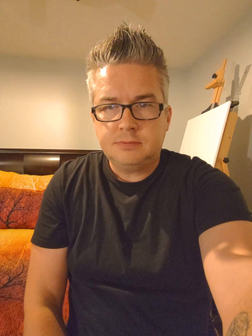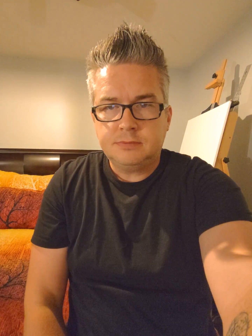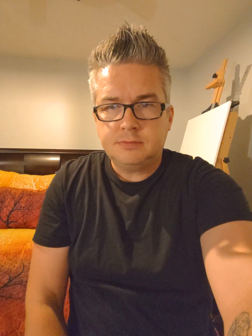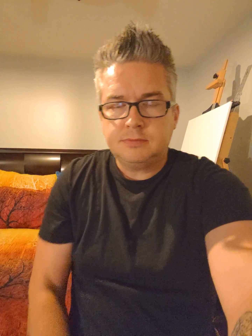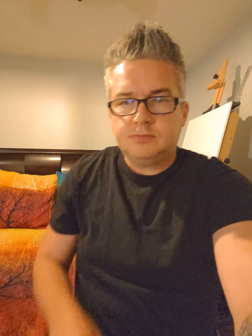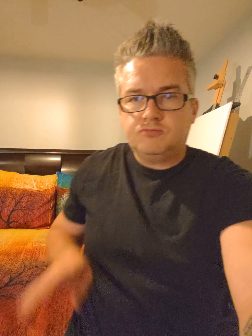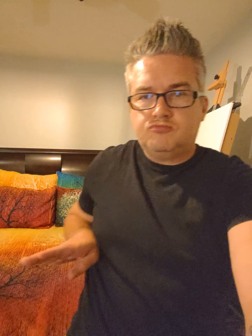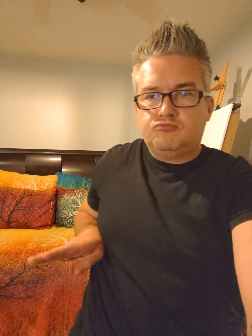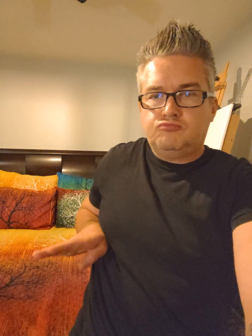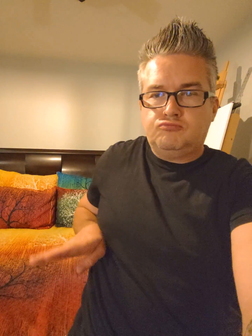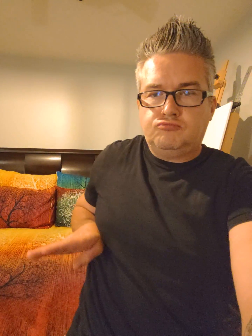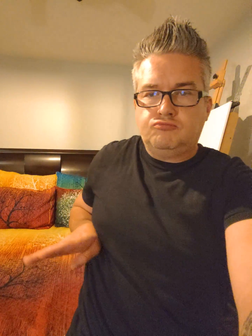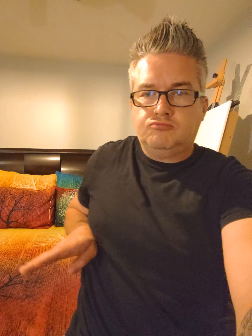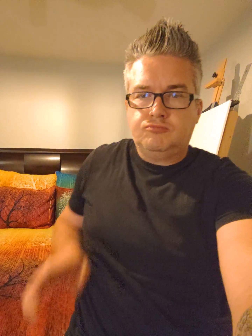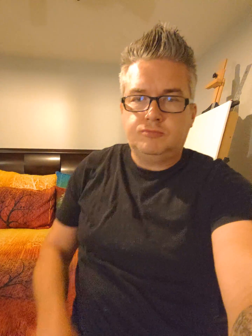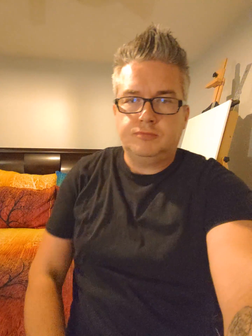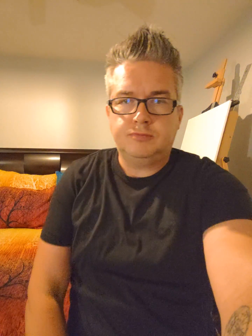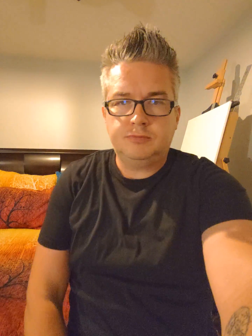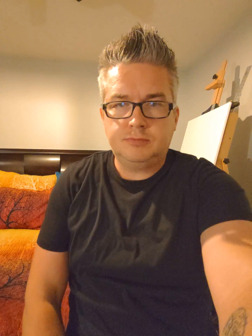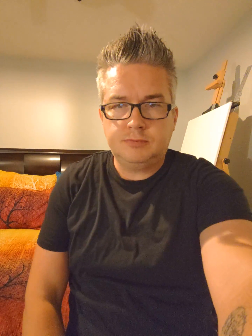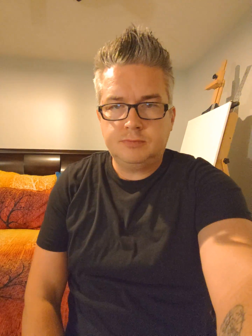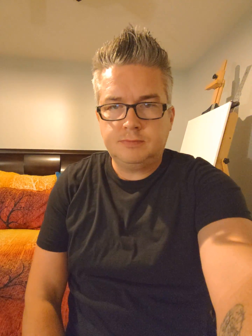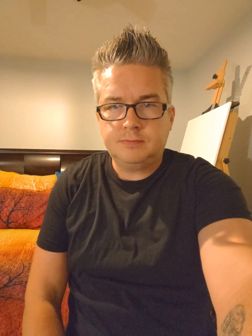penguin